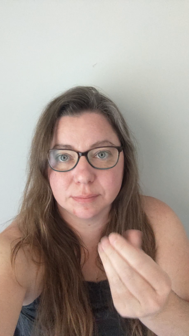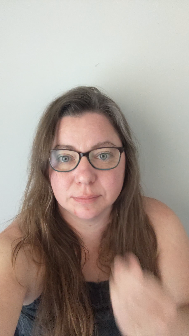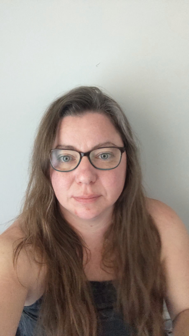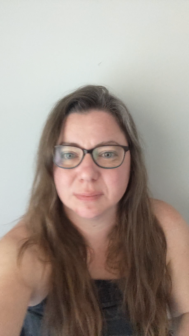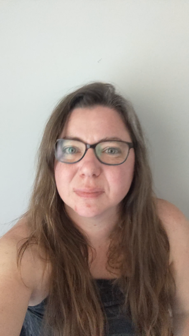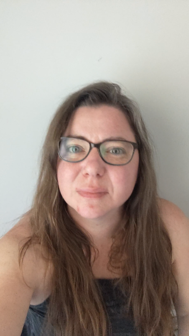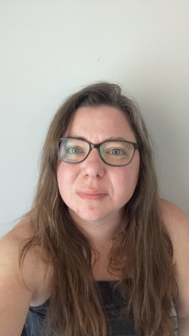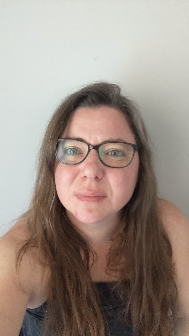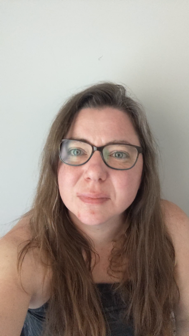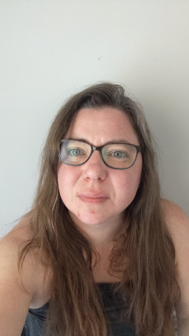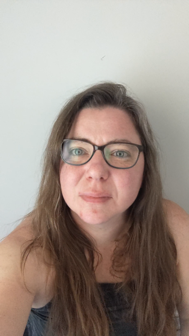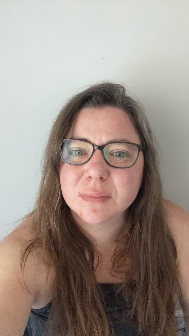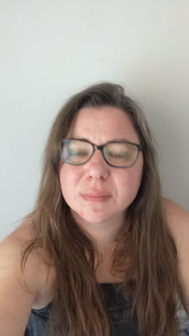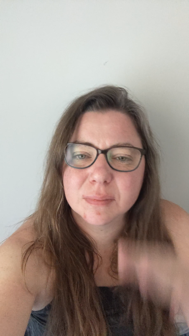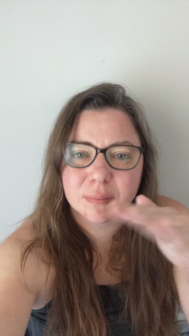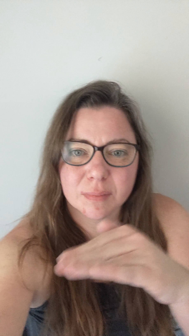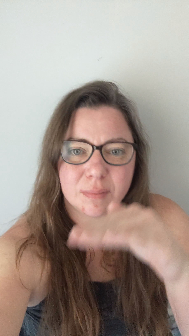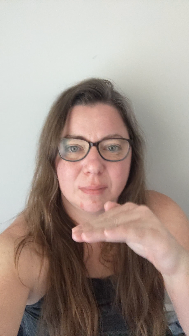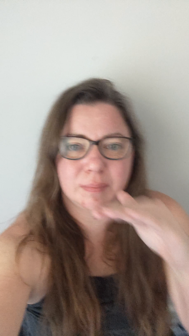doctor